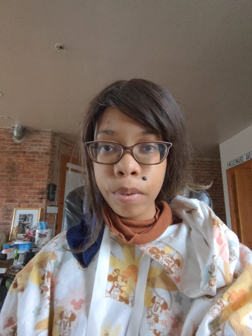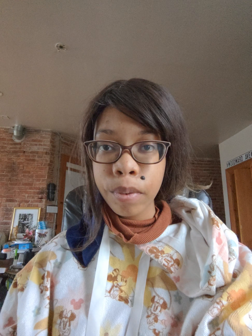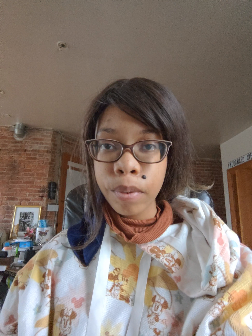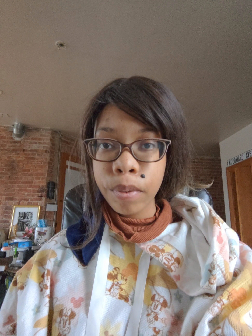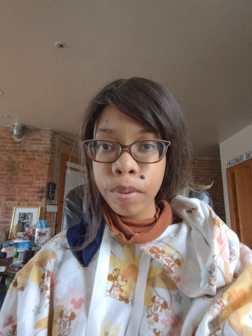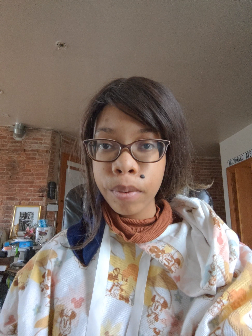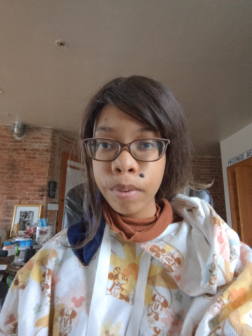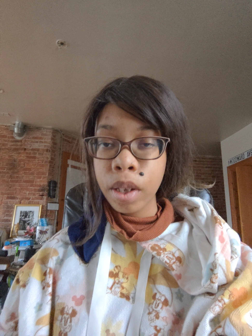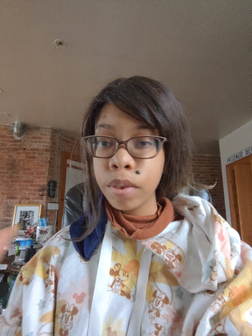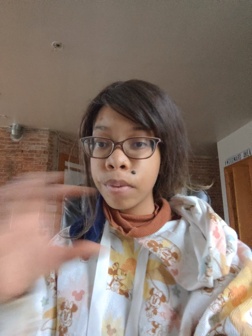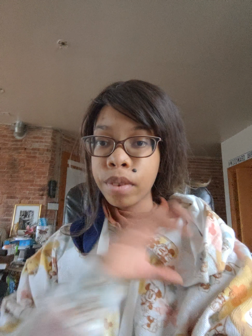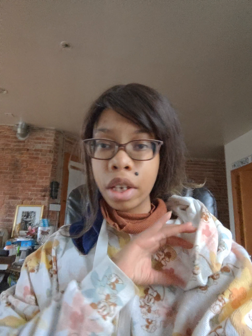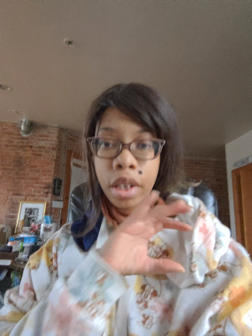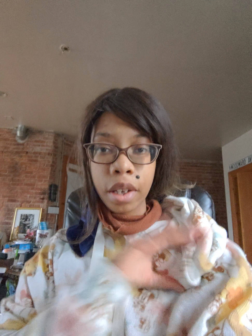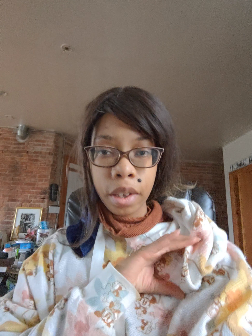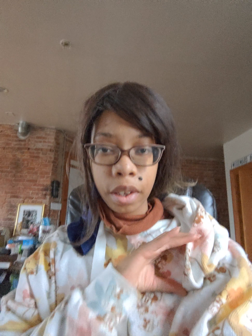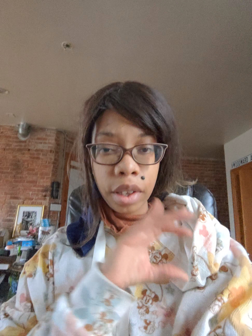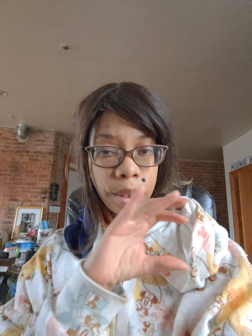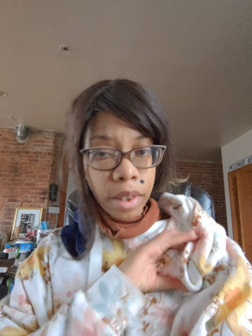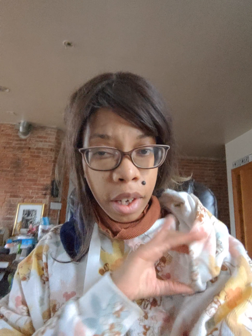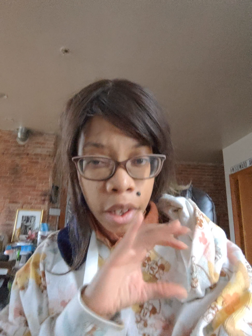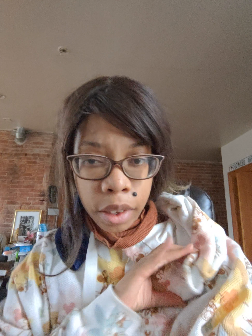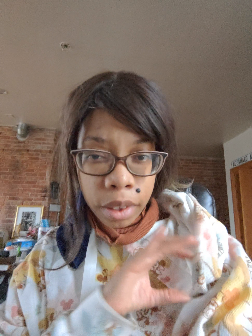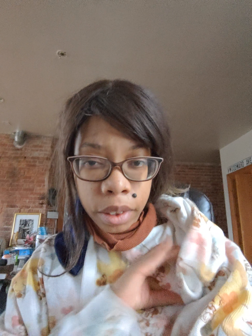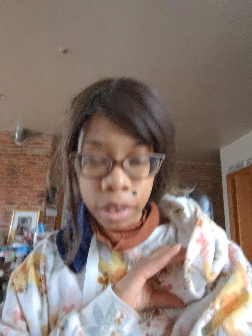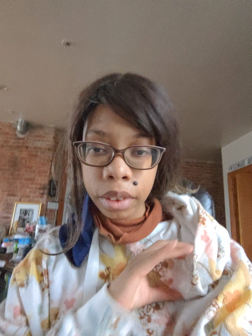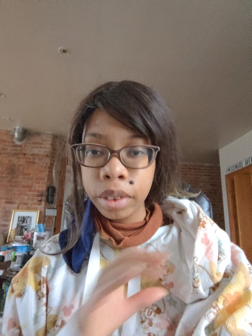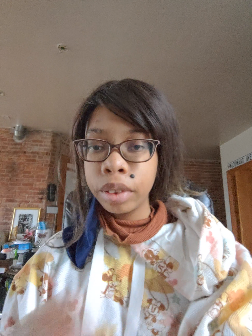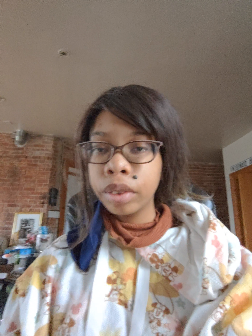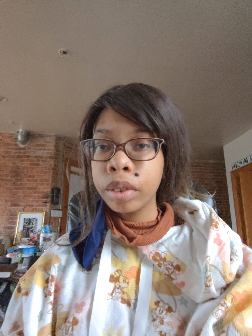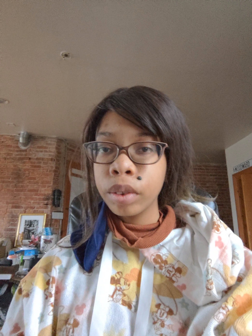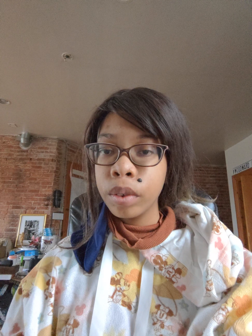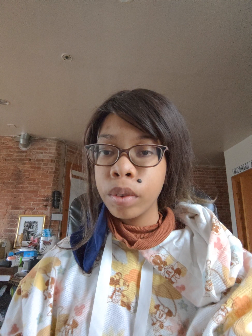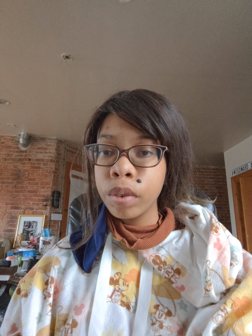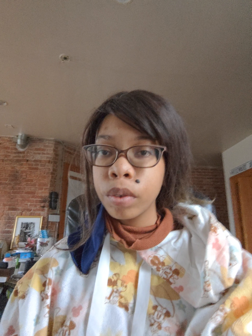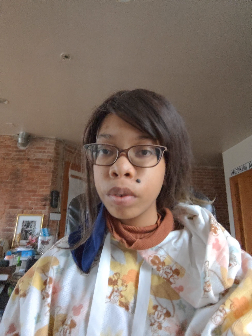police